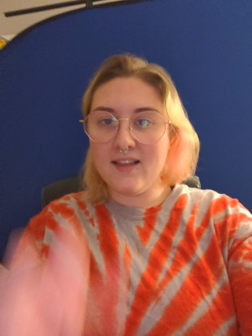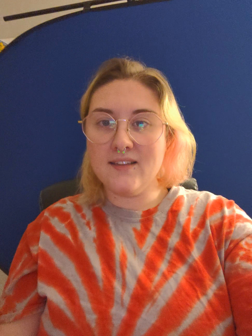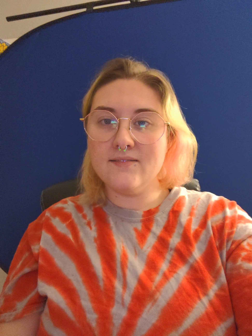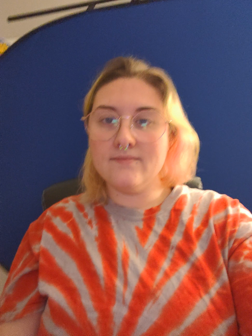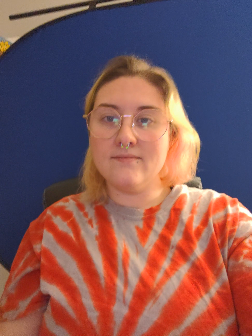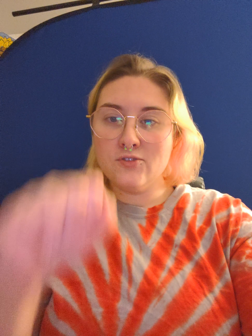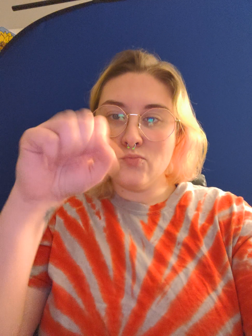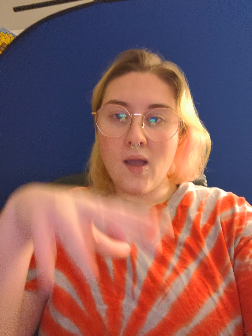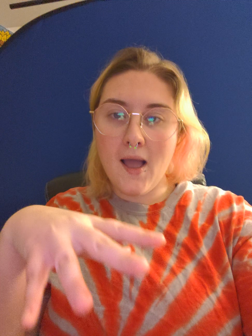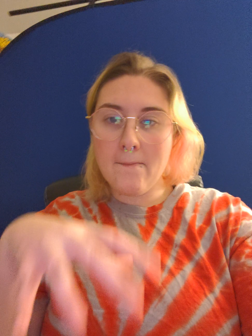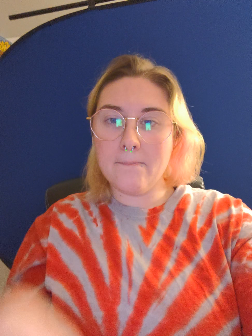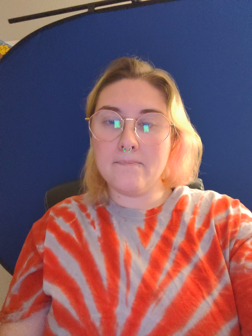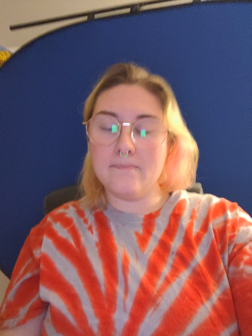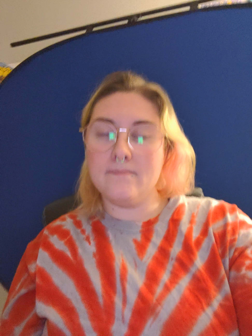drop